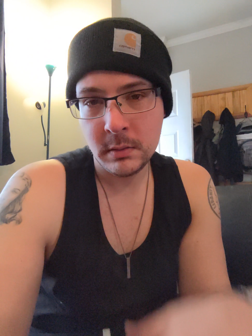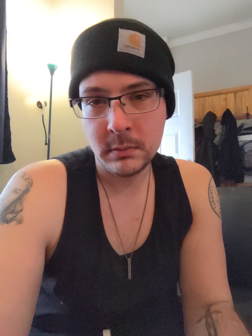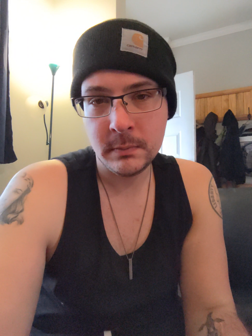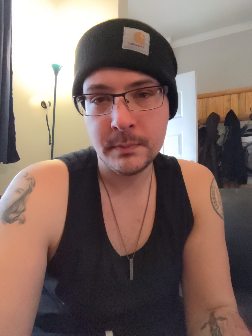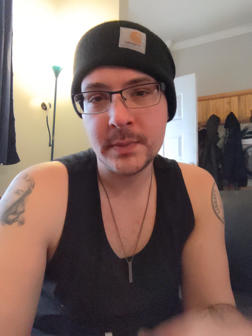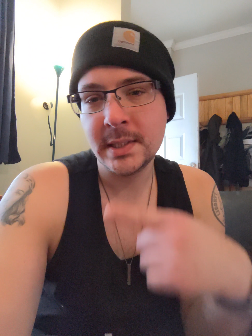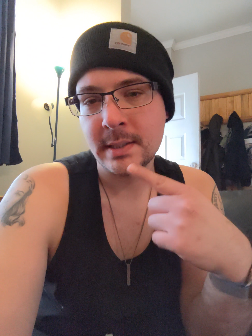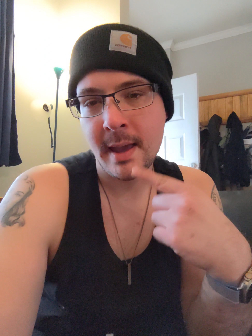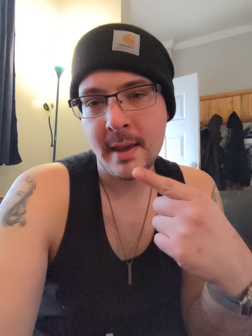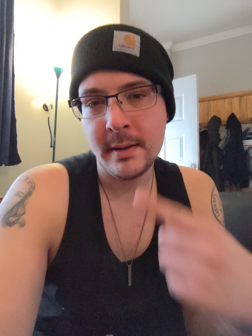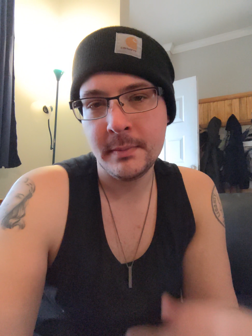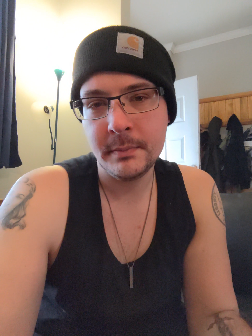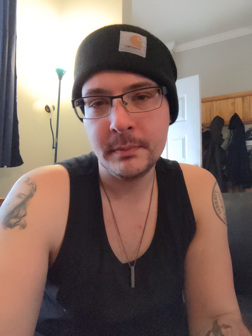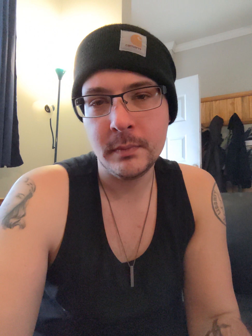say